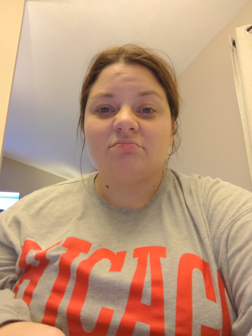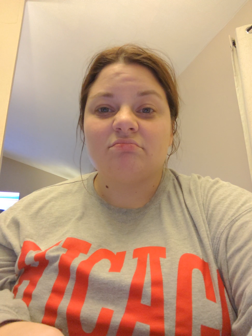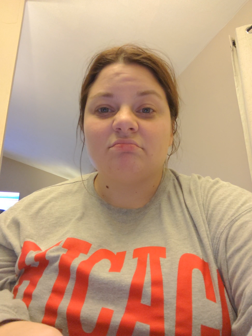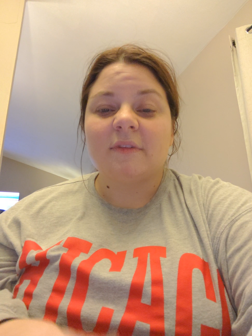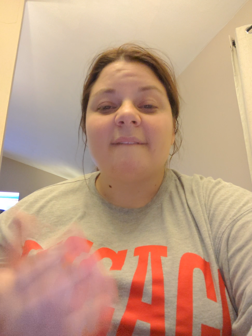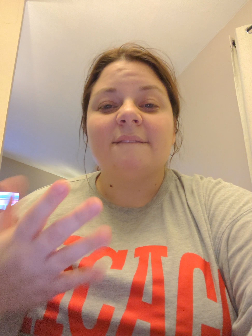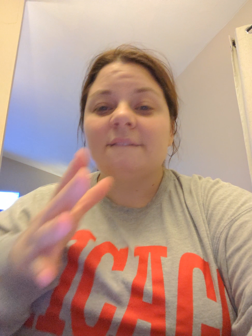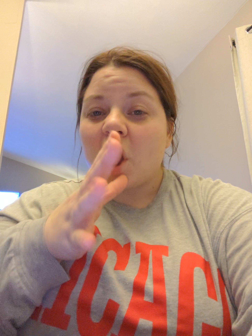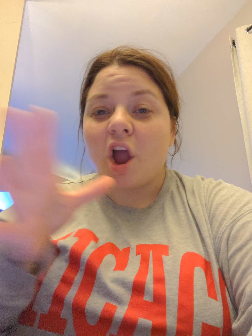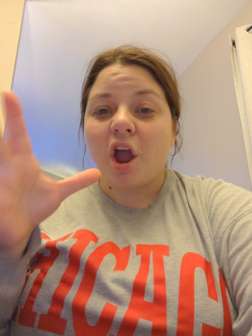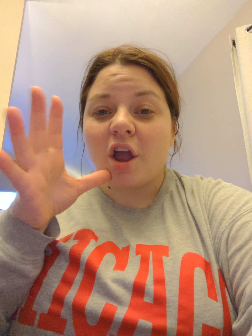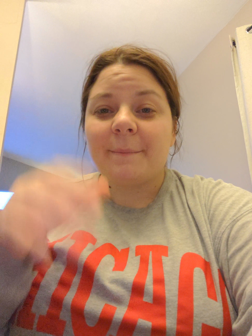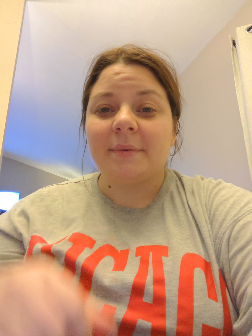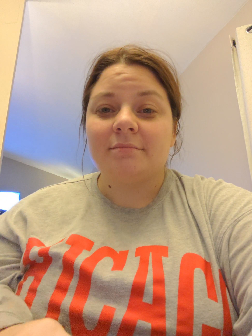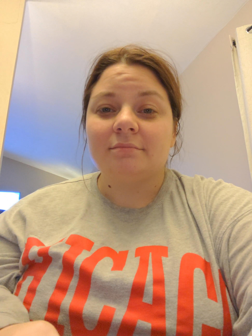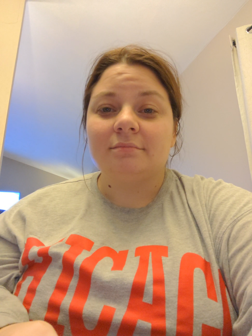farm